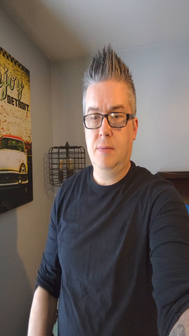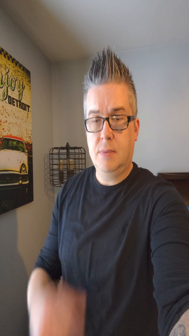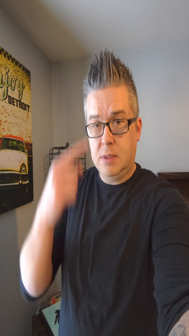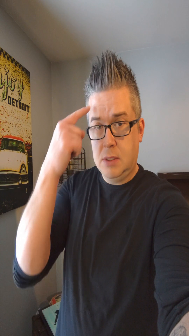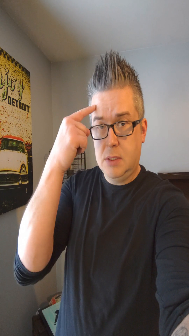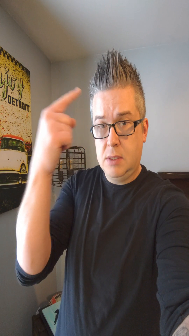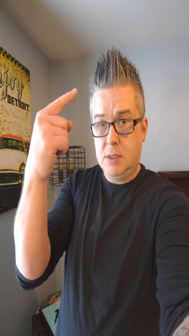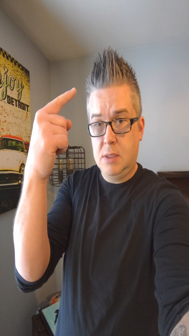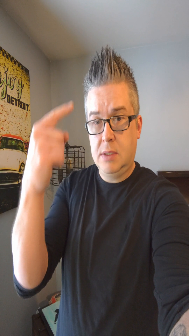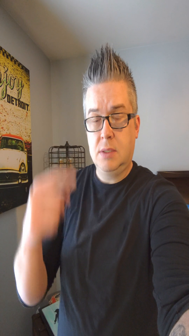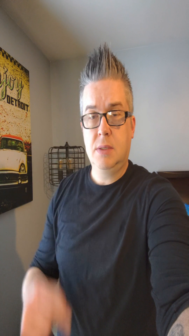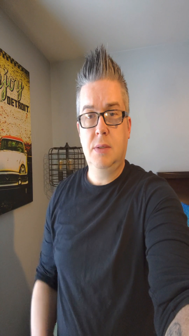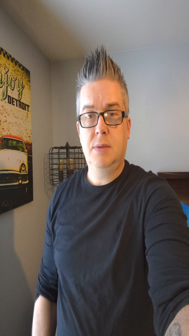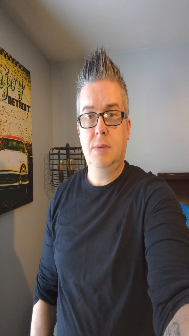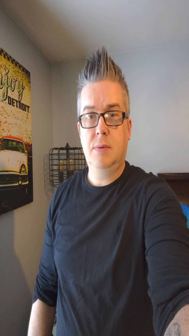penny